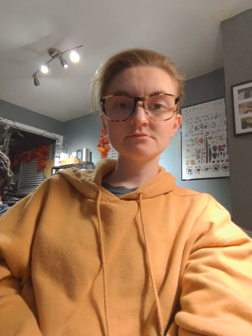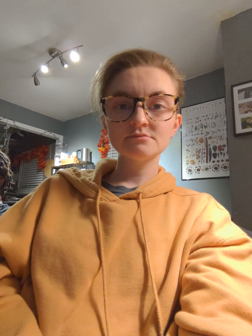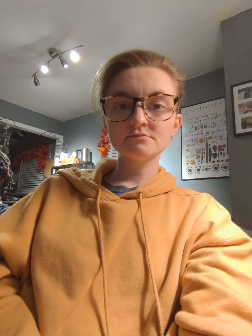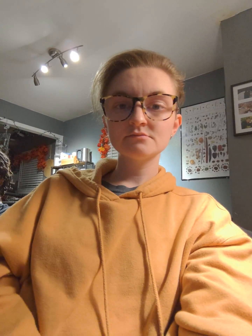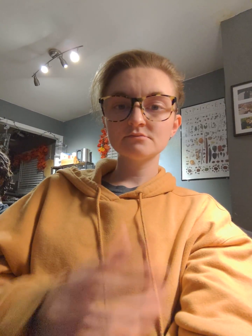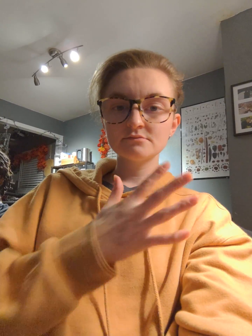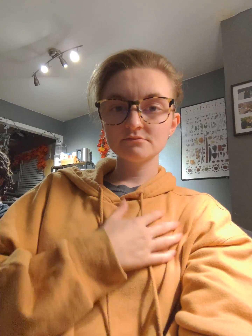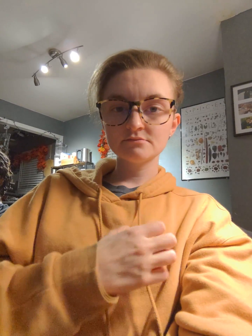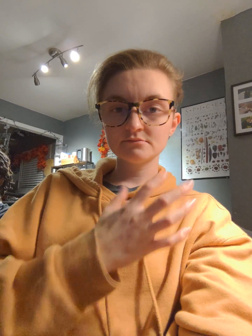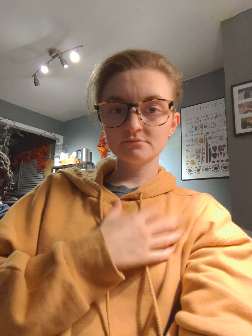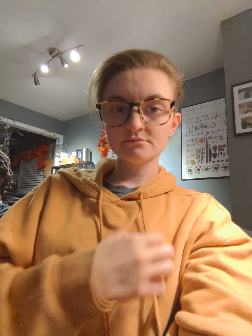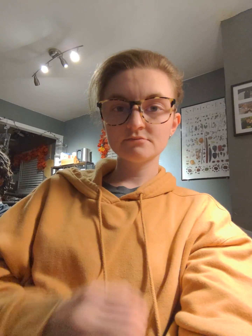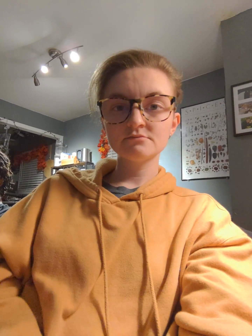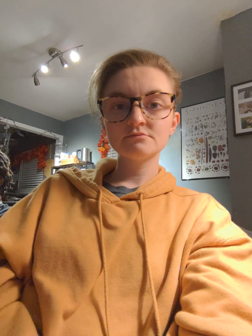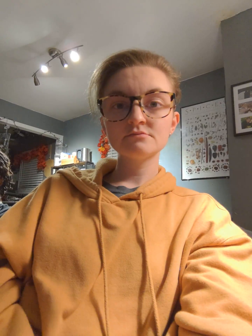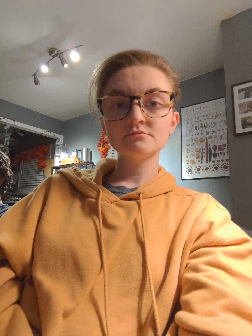bear